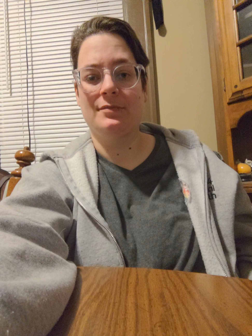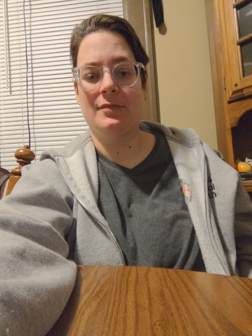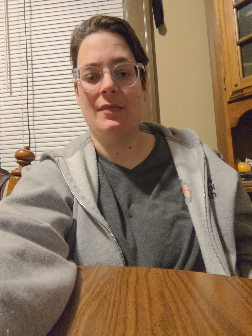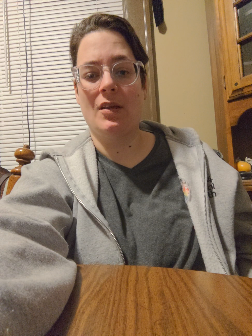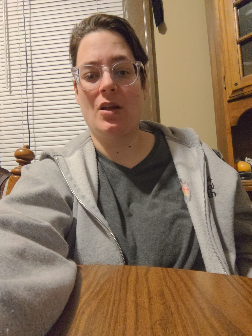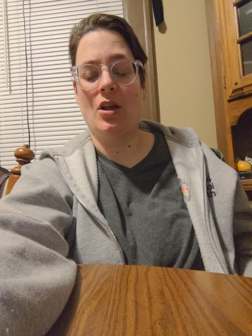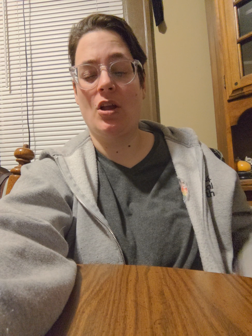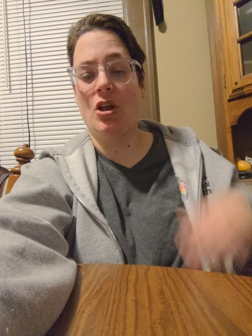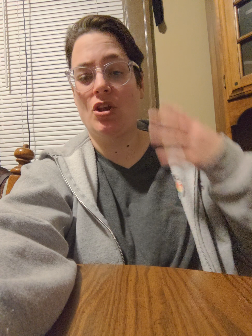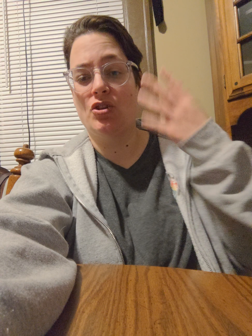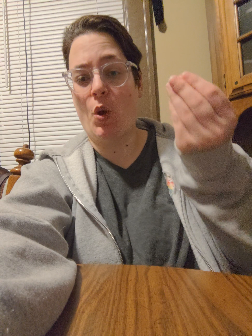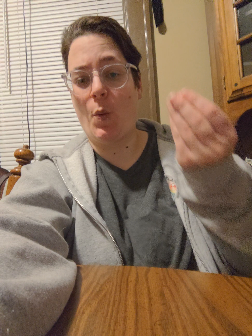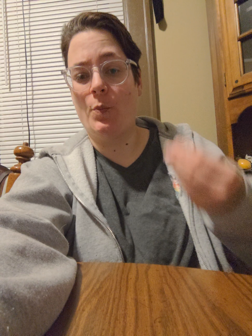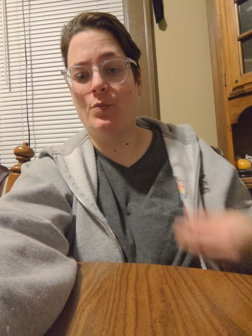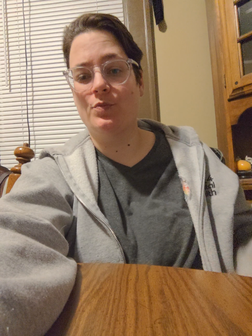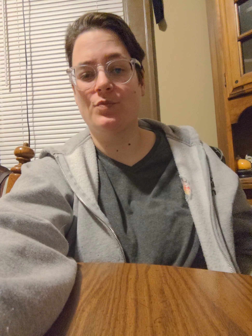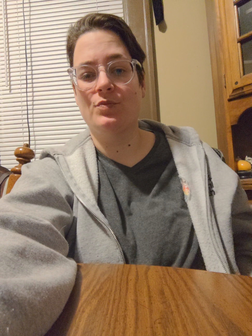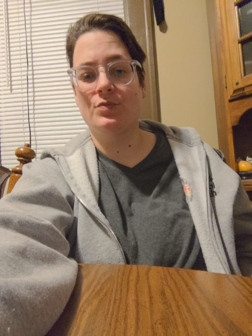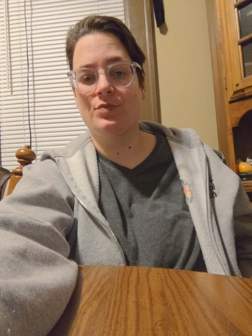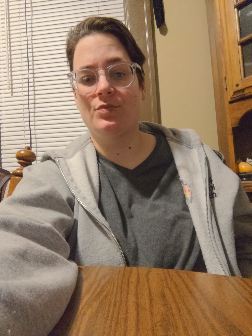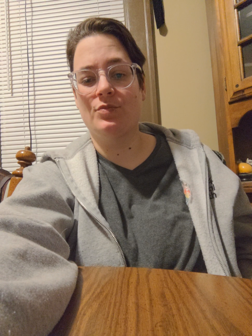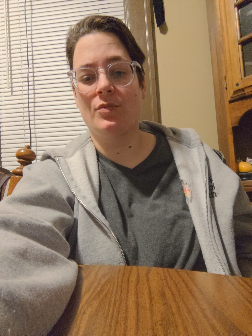go